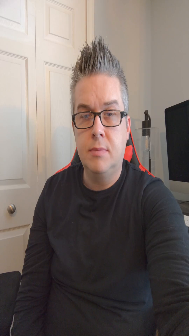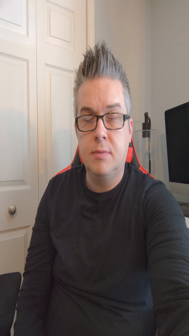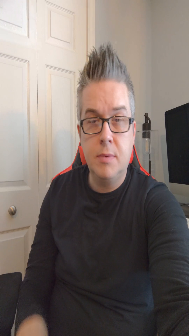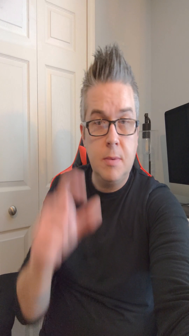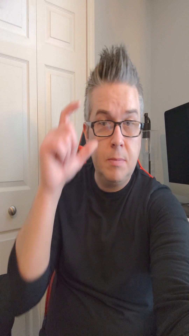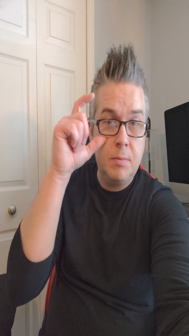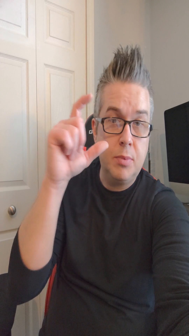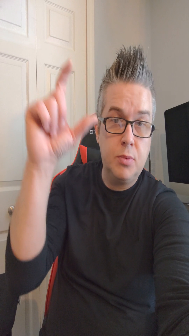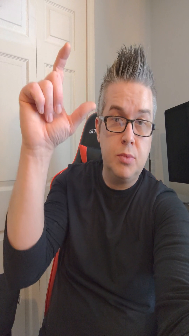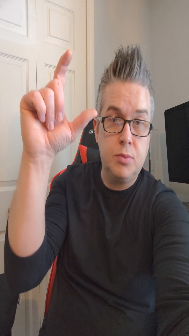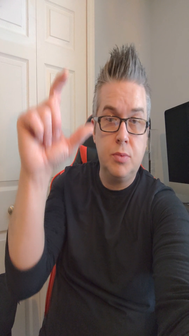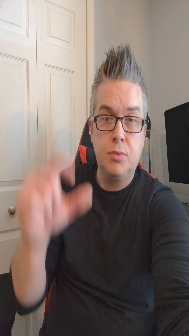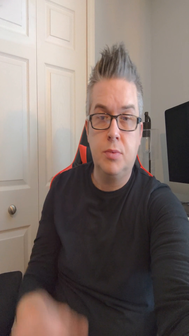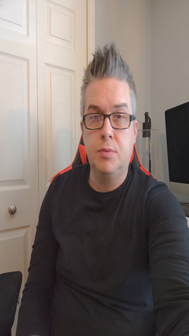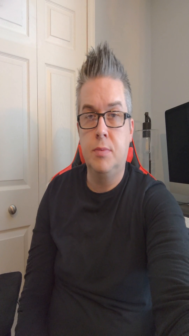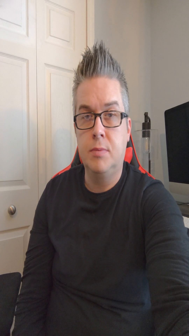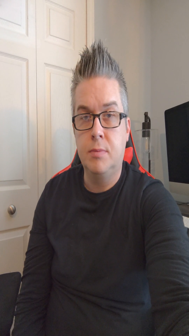moon